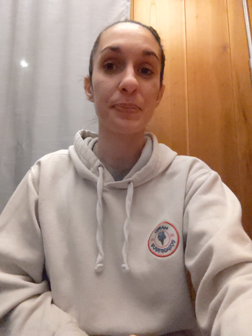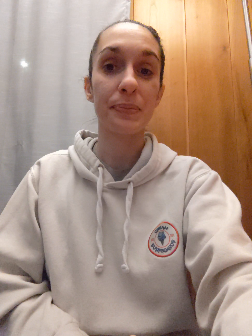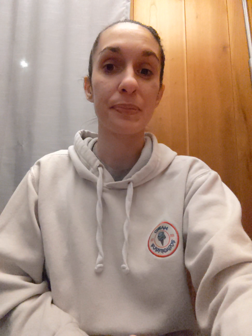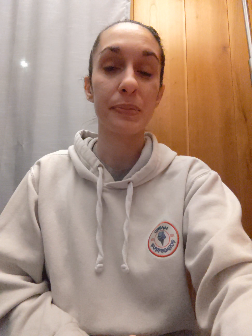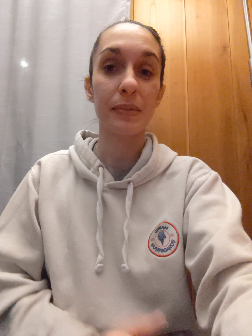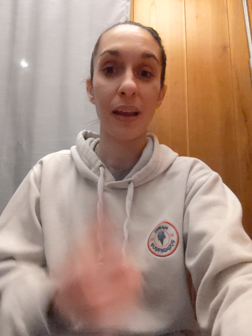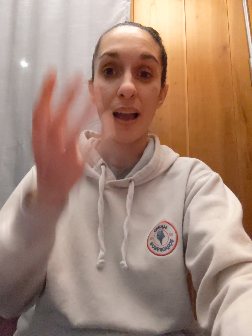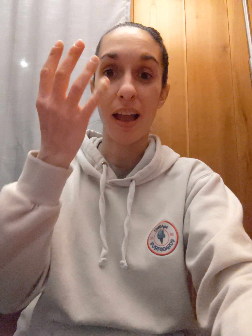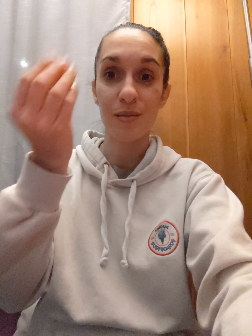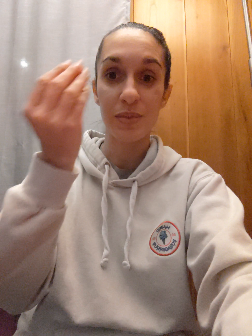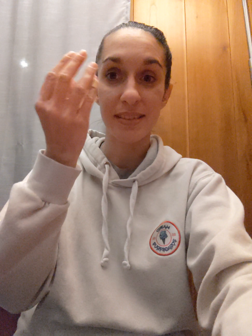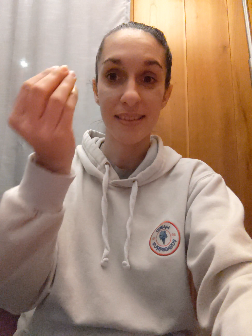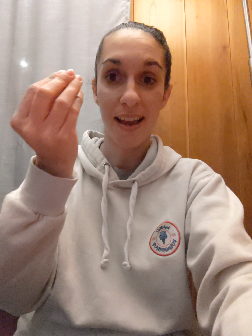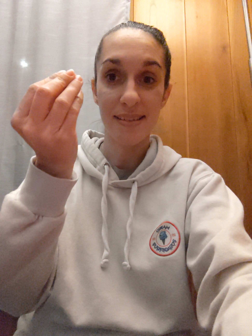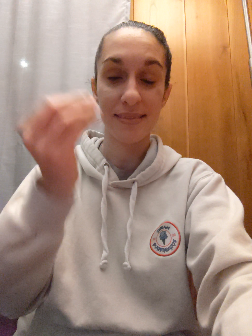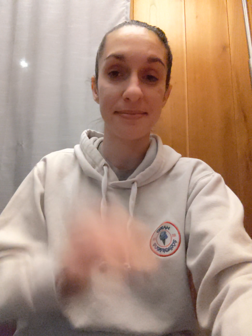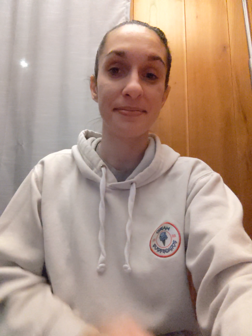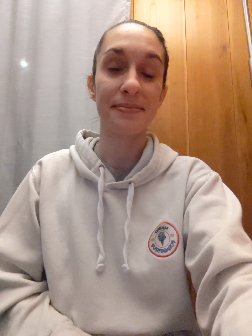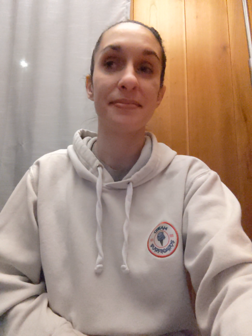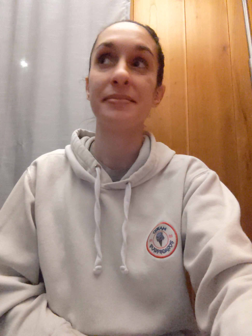outside